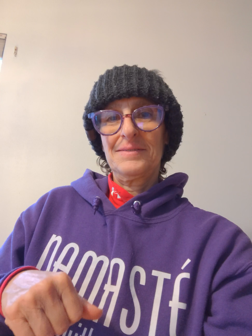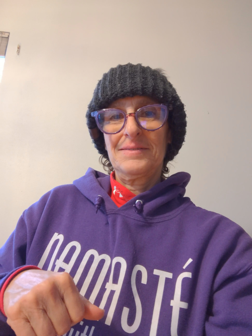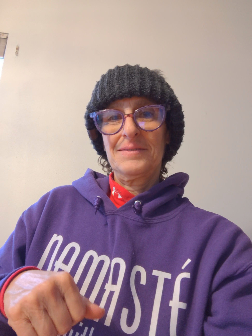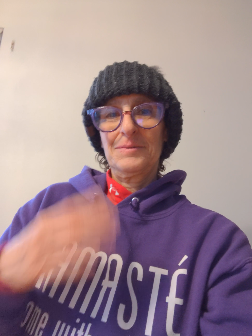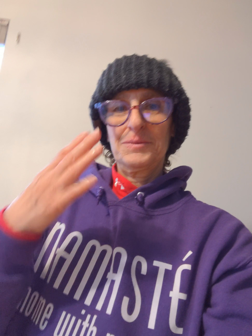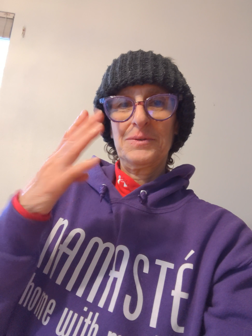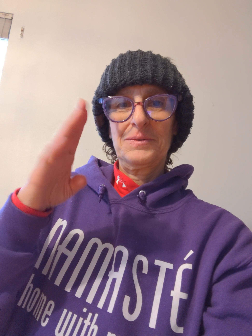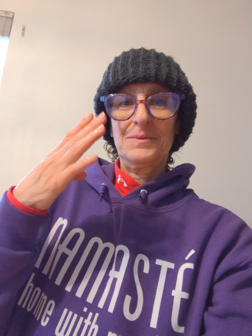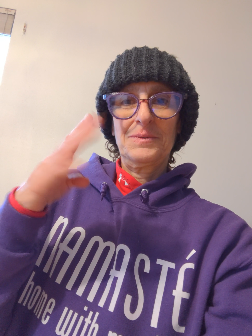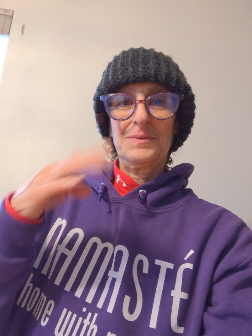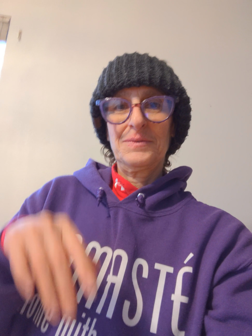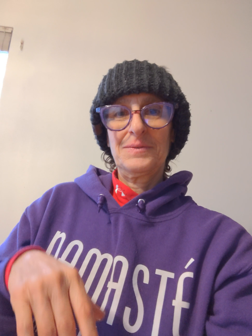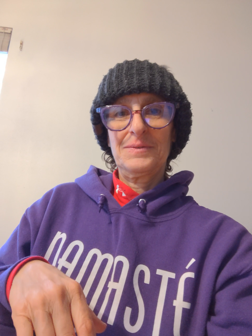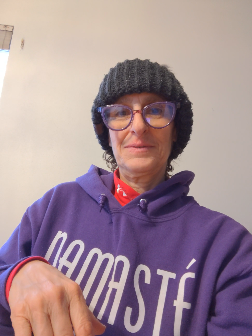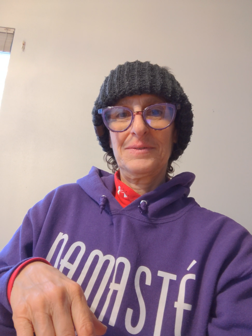blue